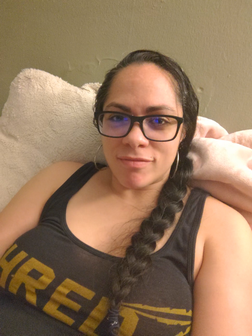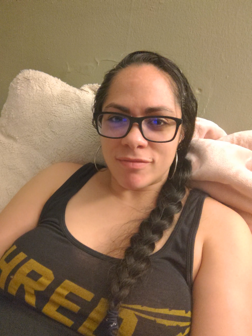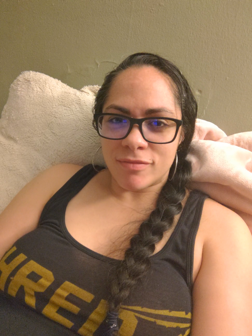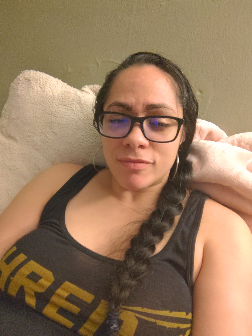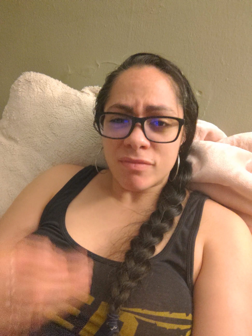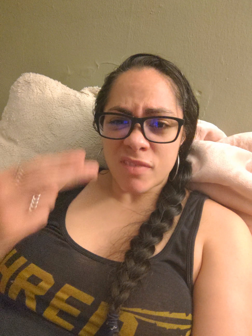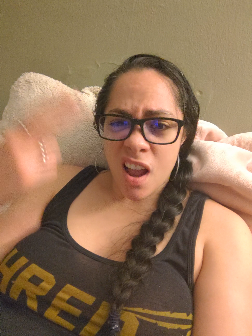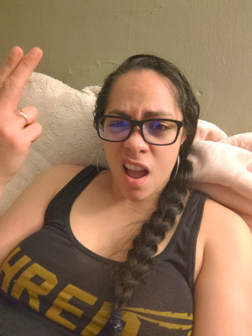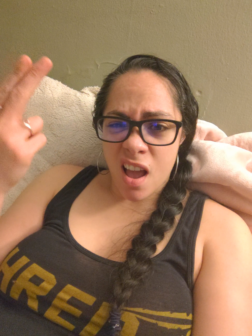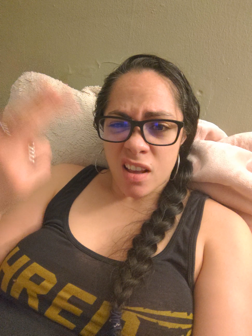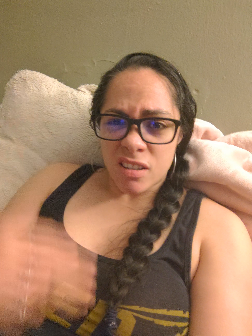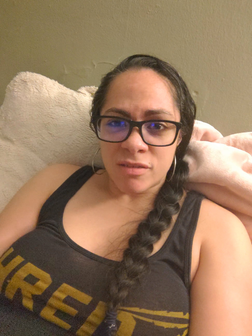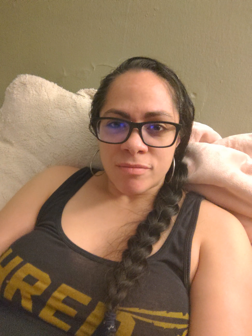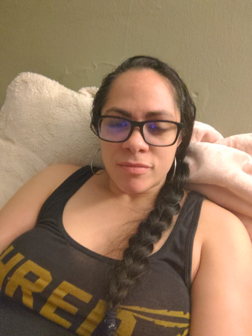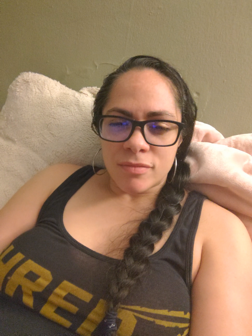high